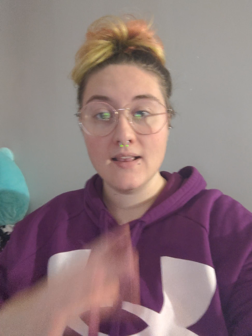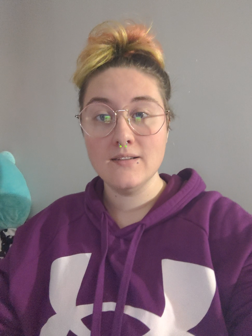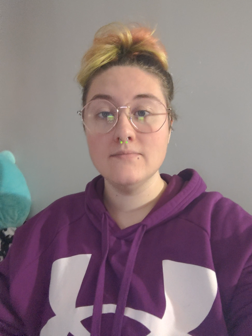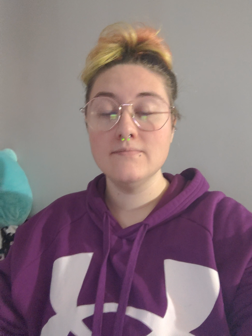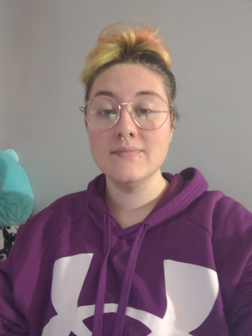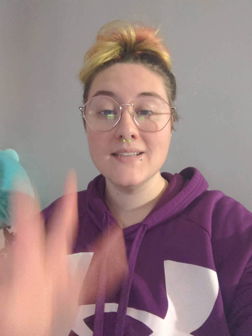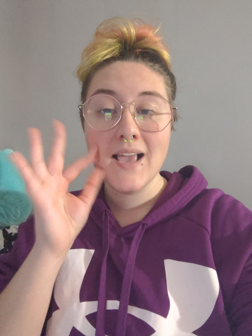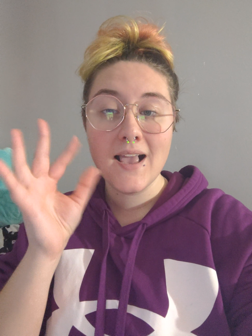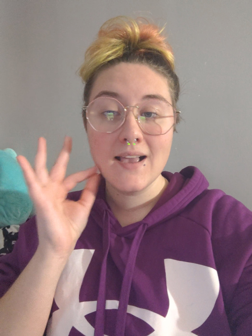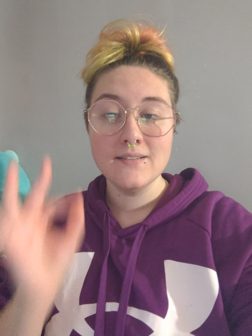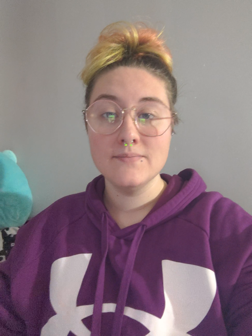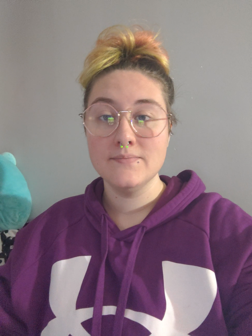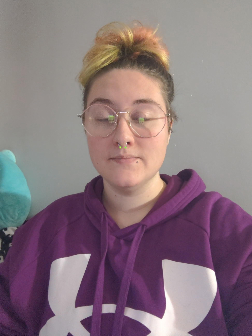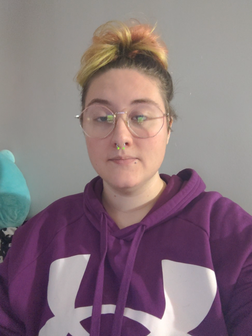cat